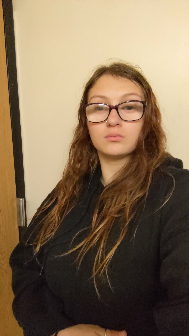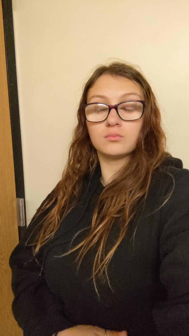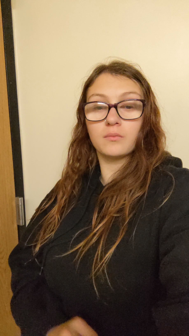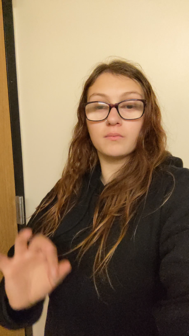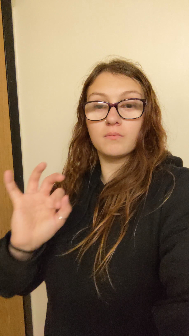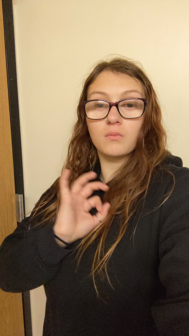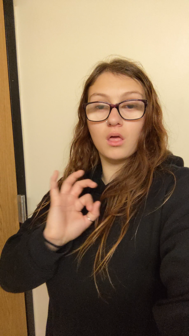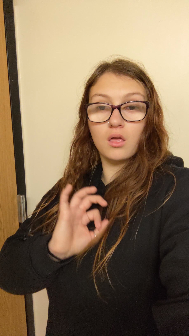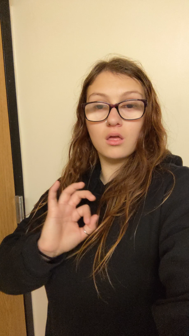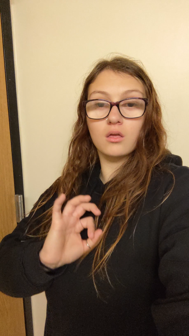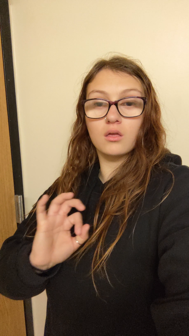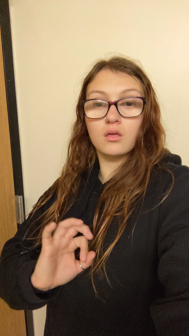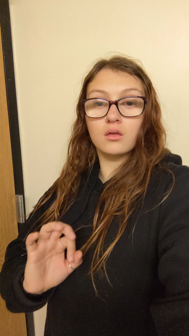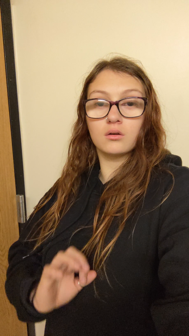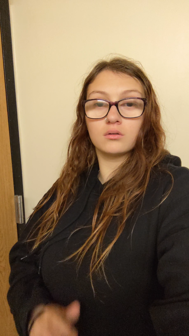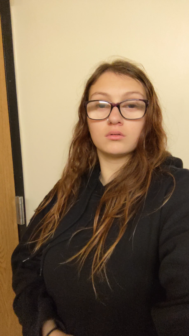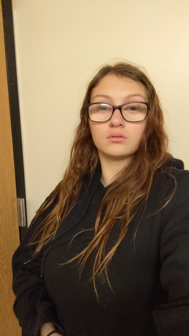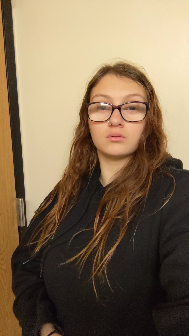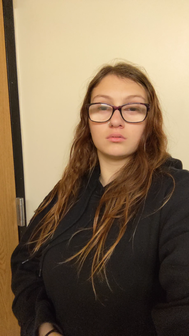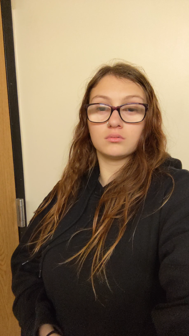button